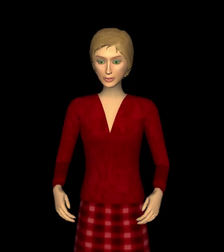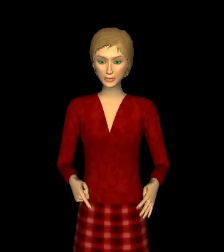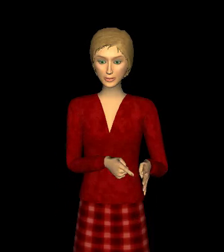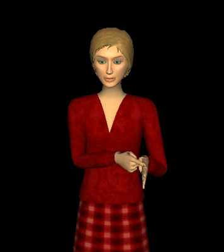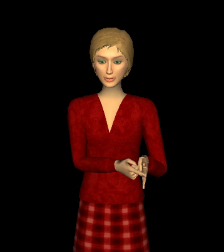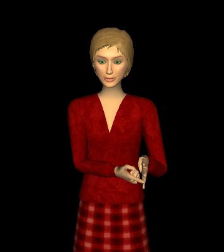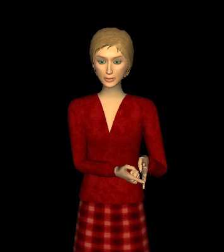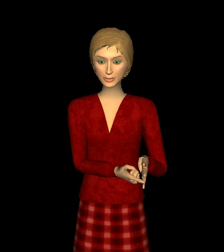موسم